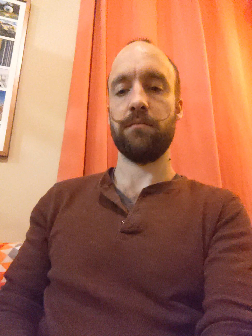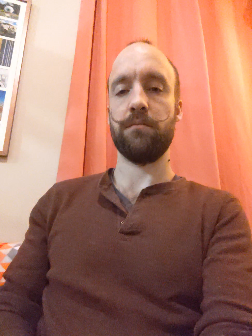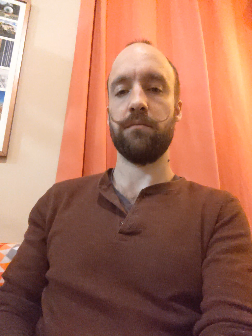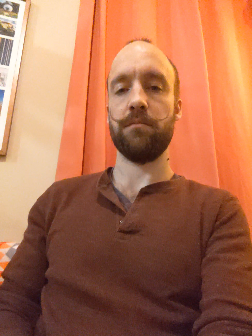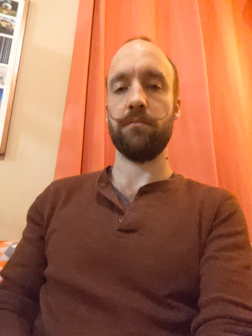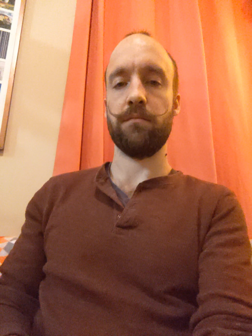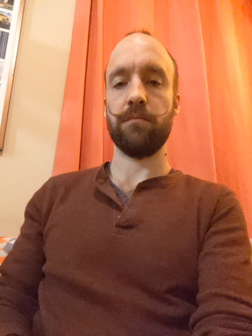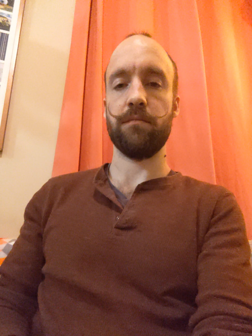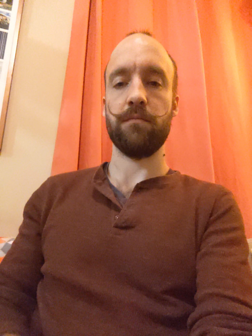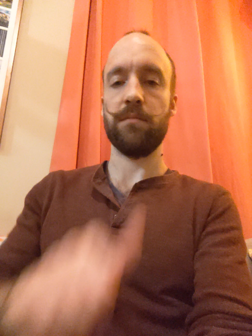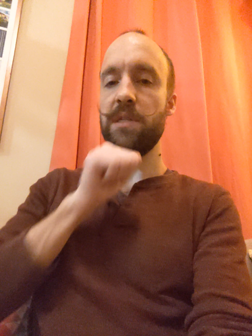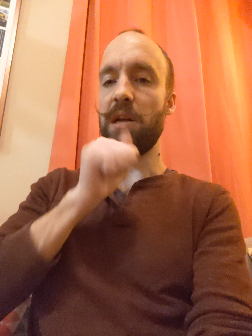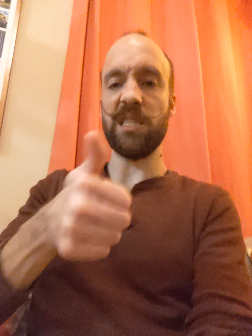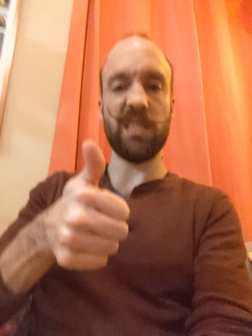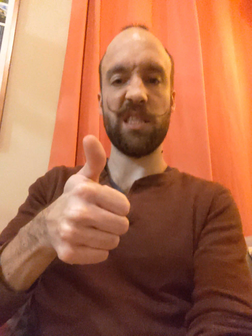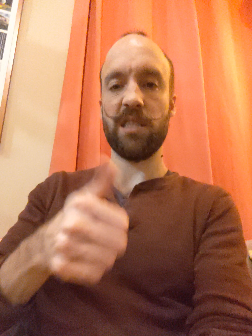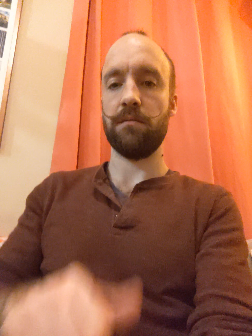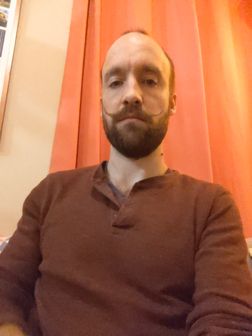not